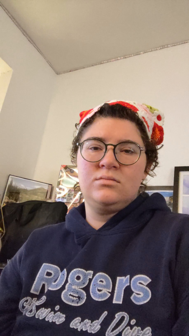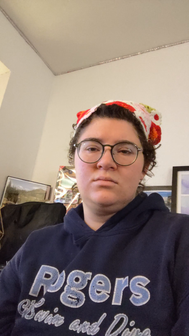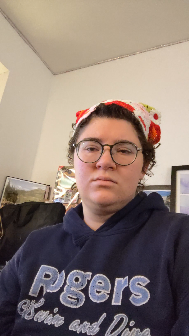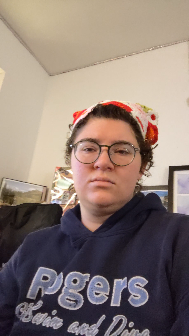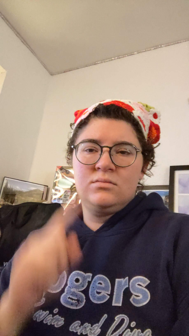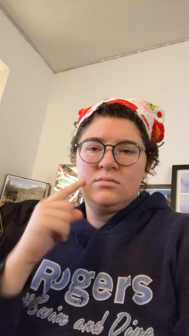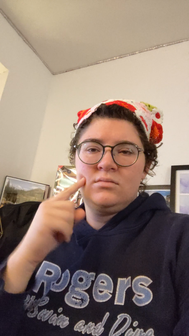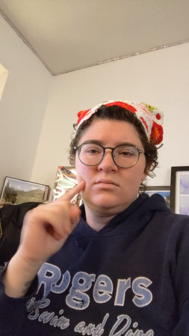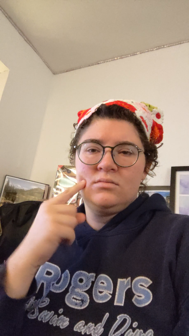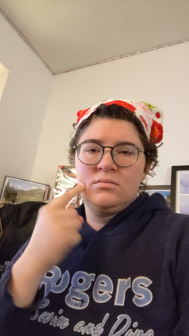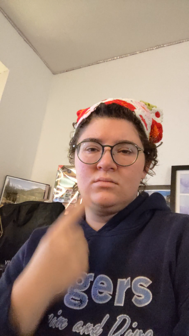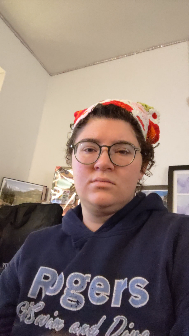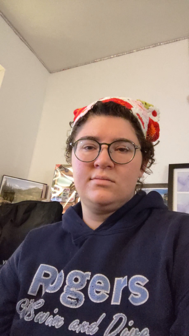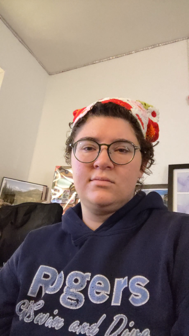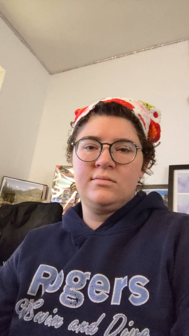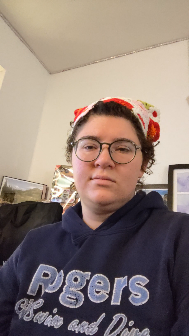candy